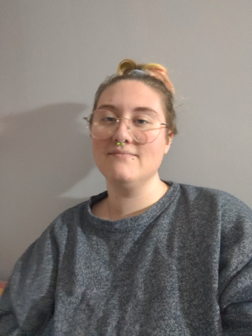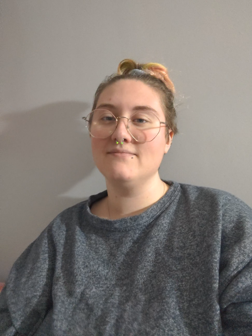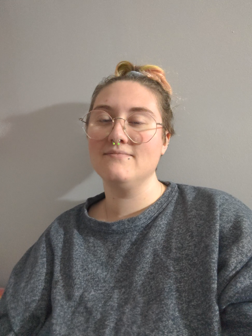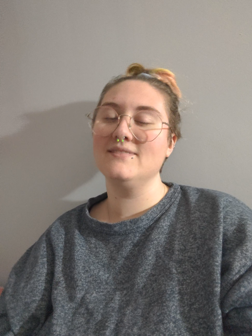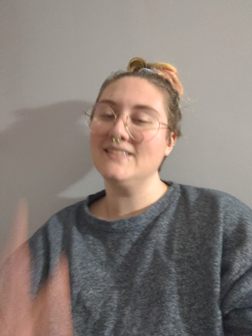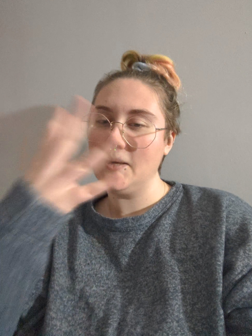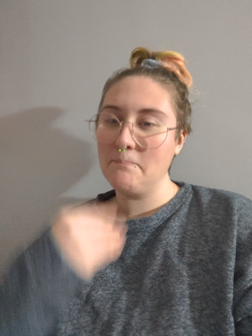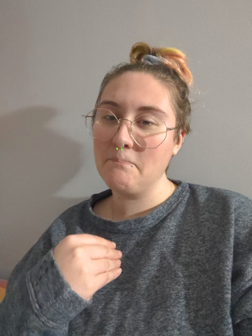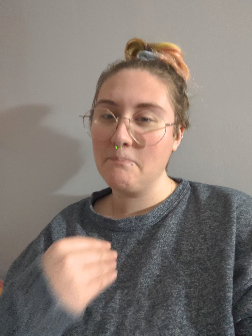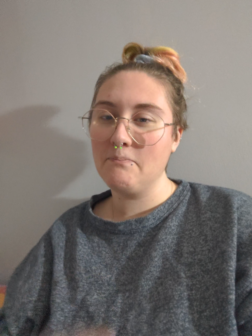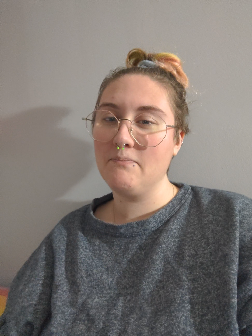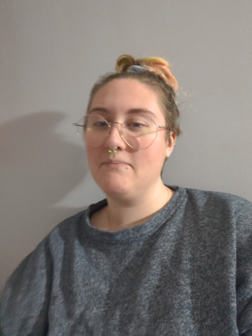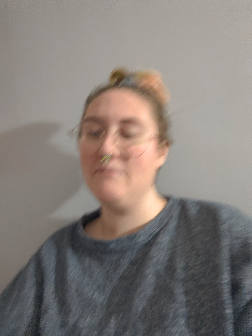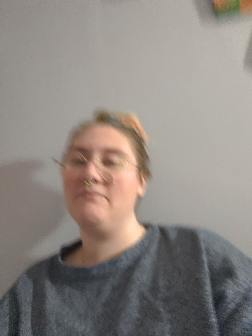sleep